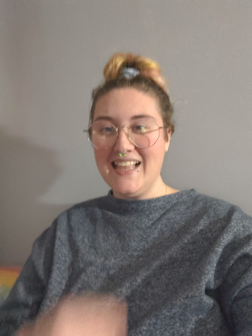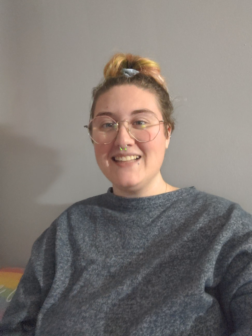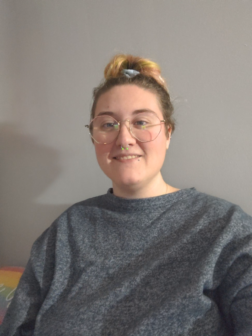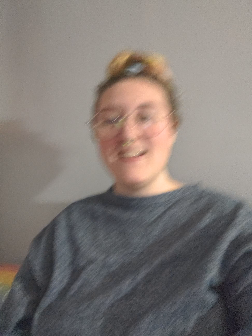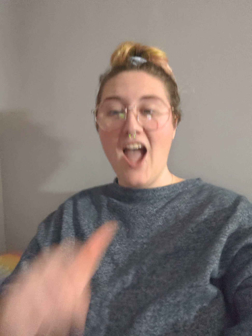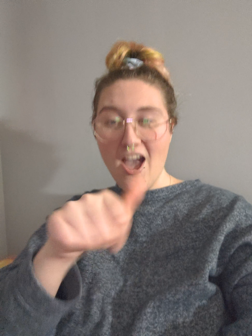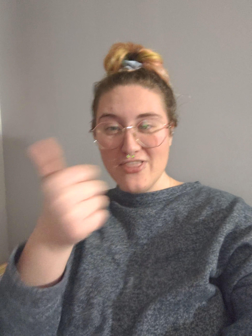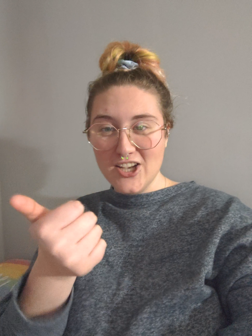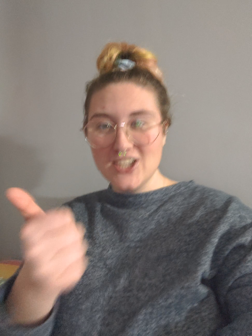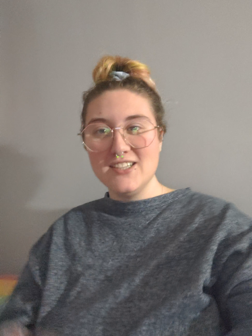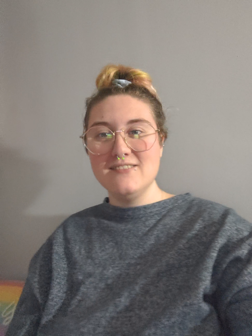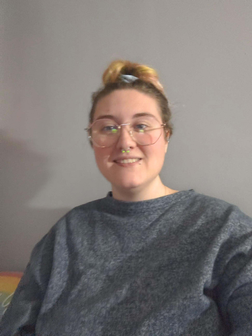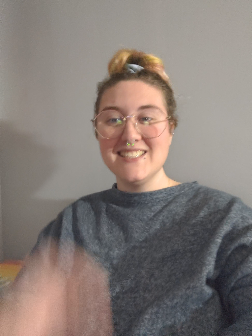another